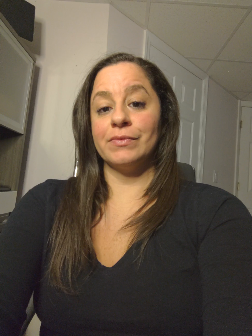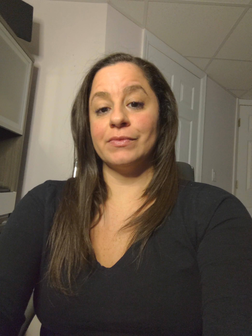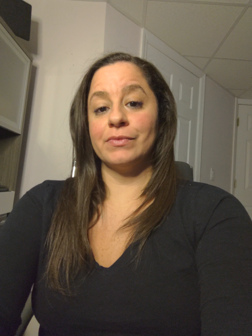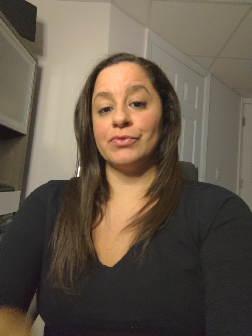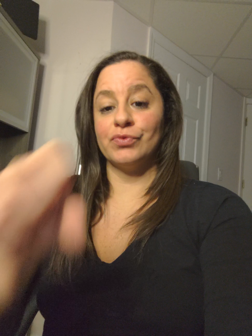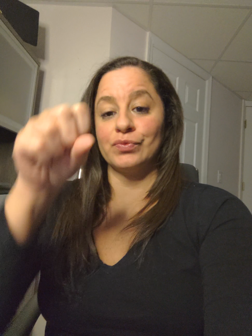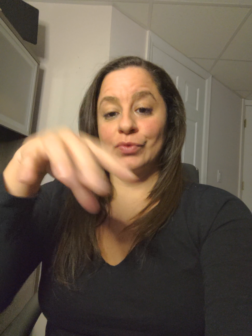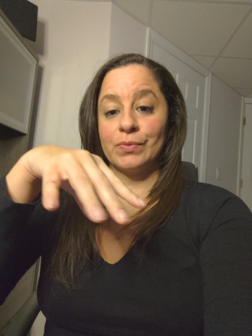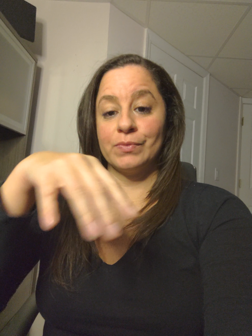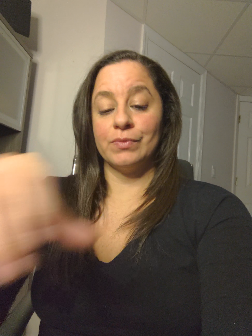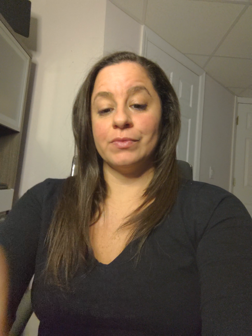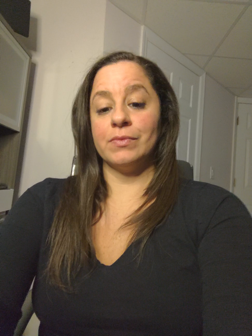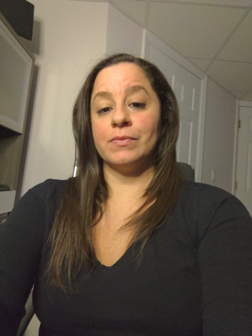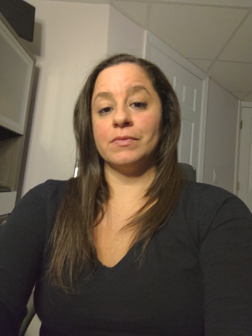drop